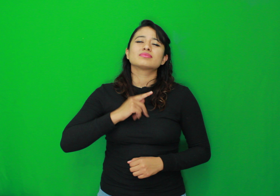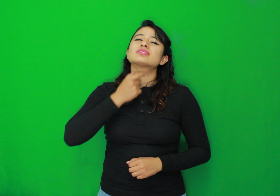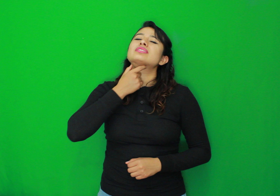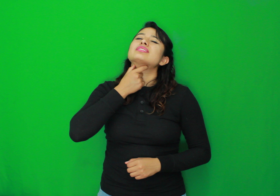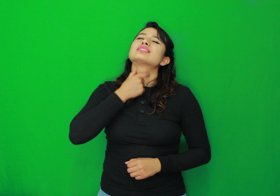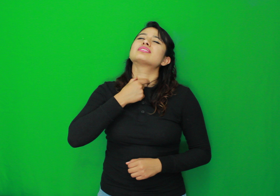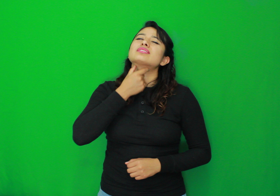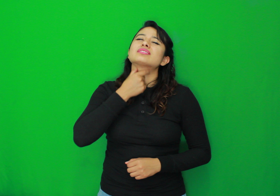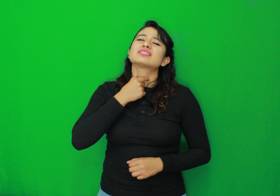garganta